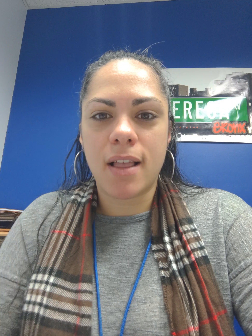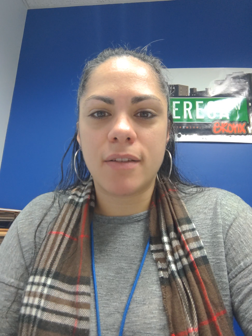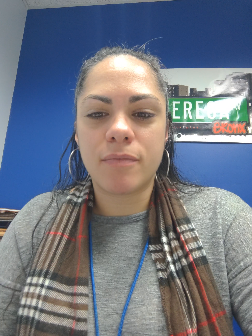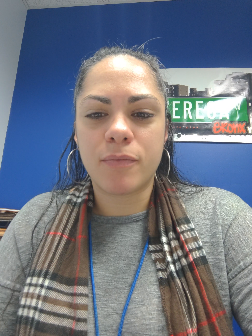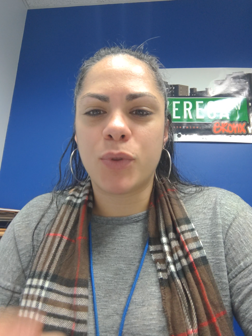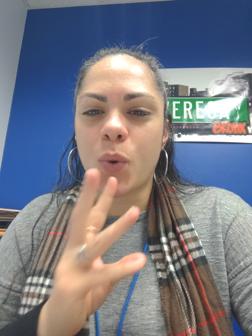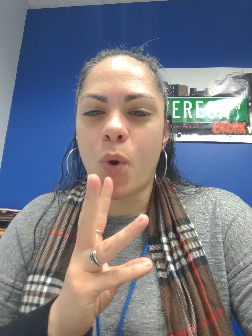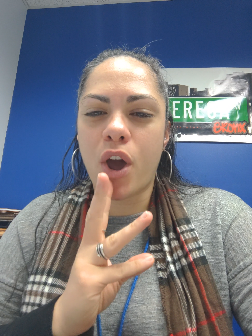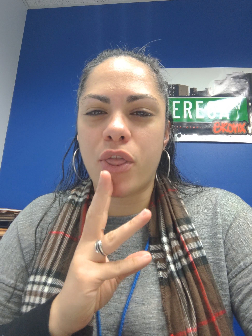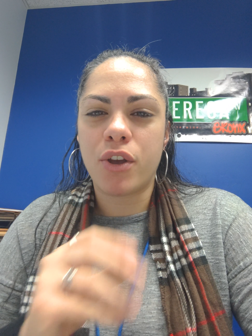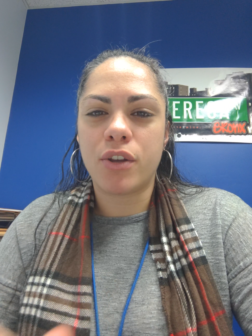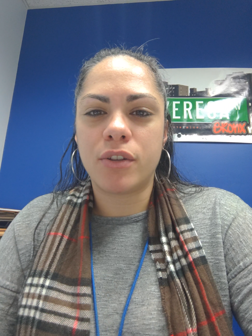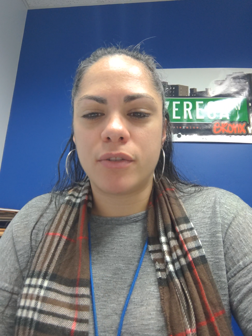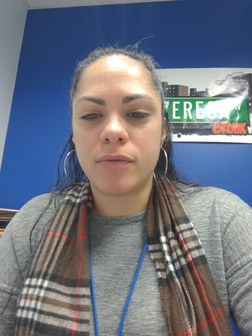water